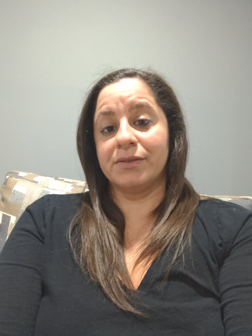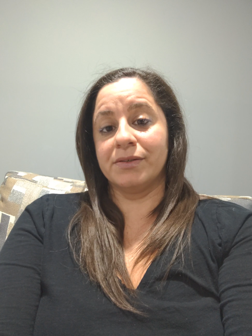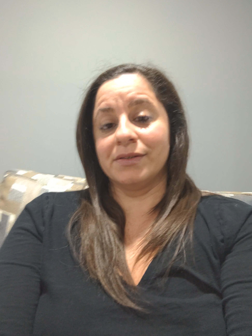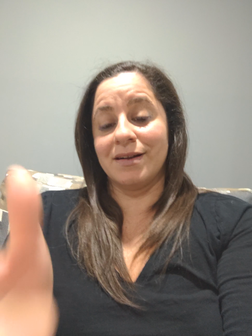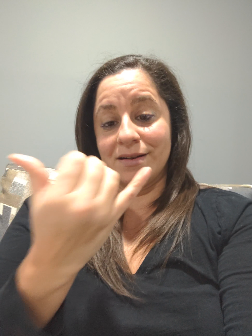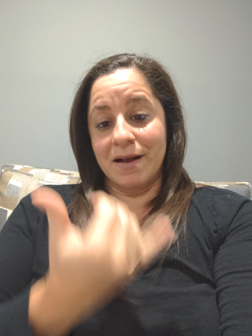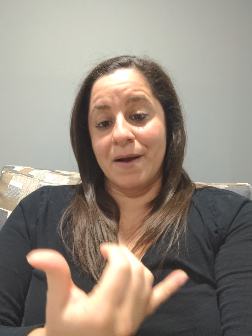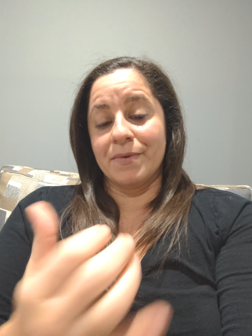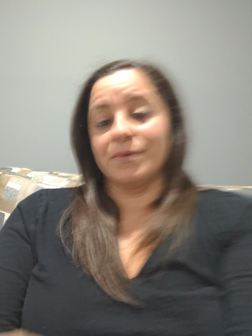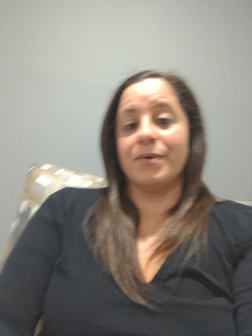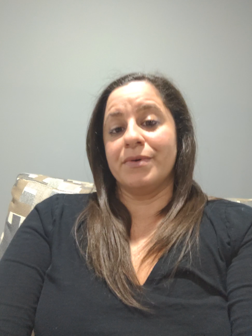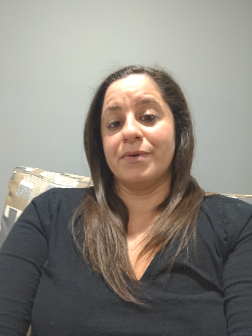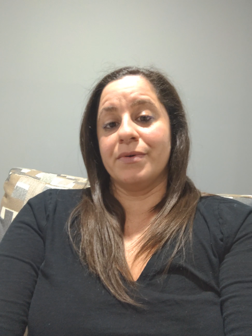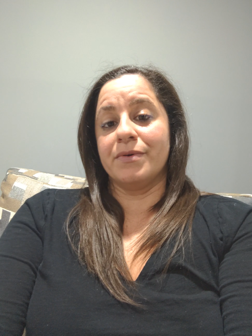now